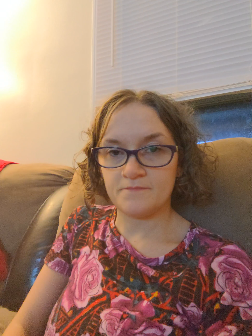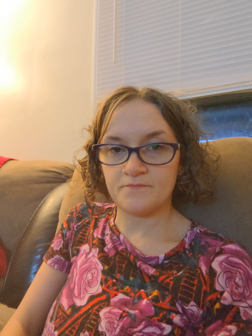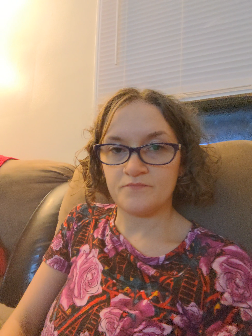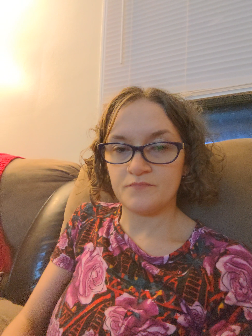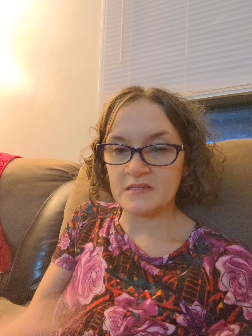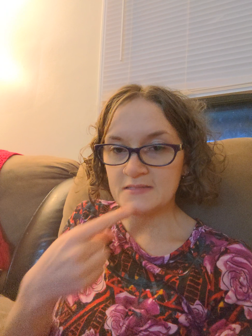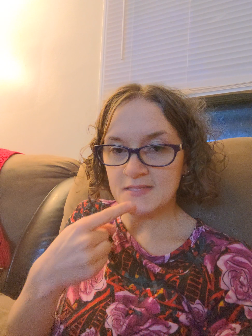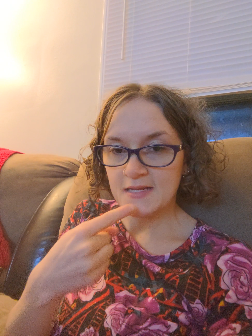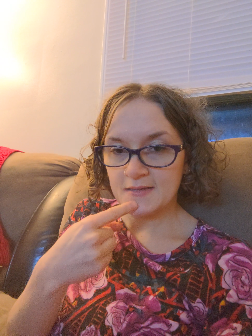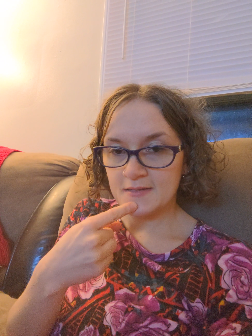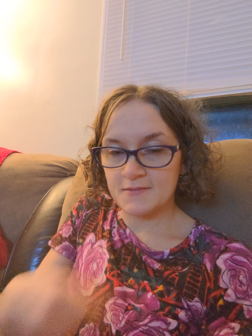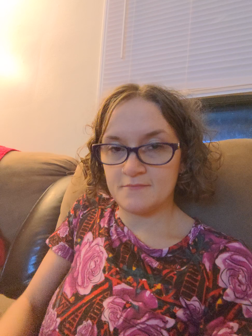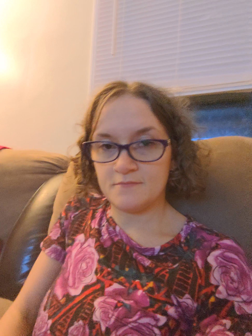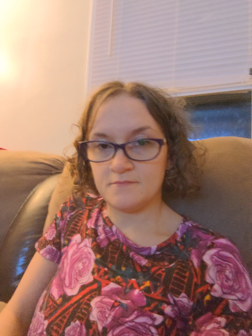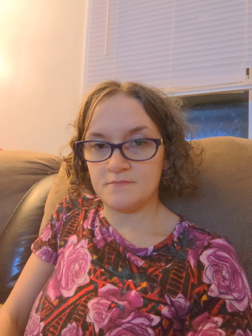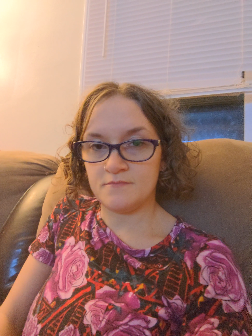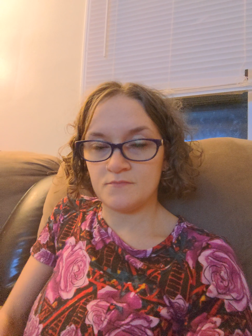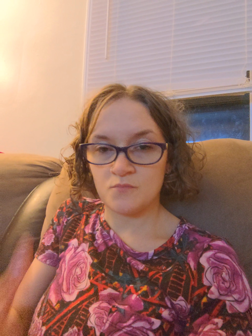say